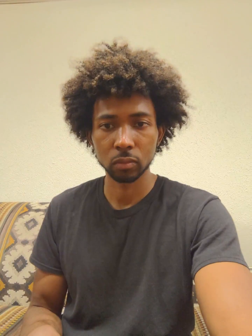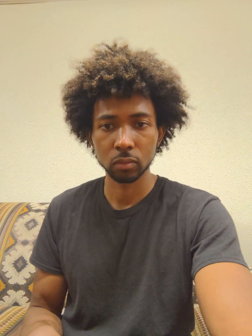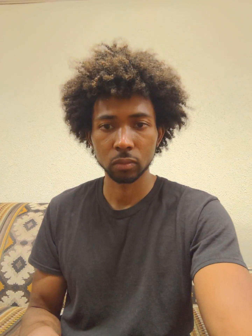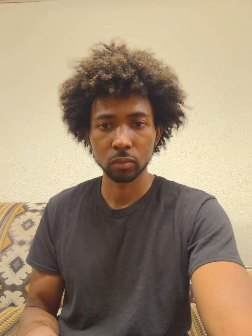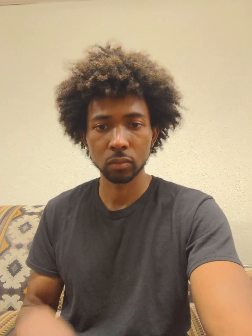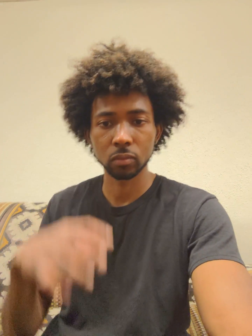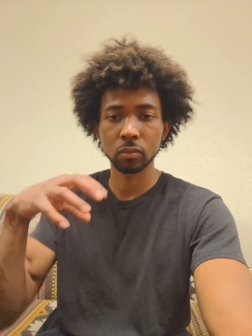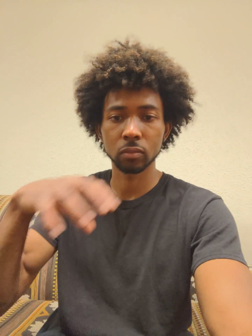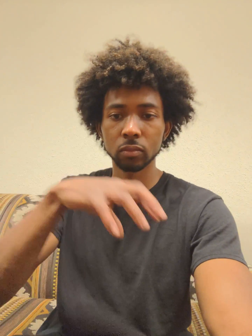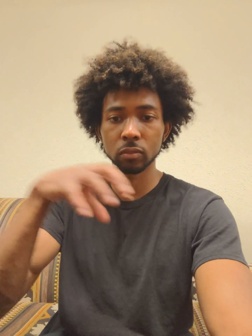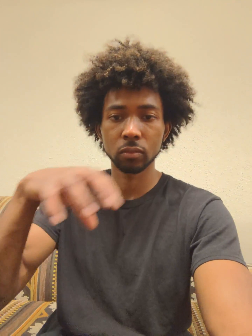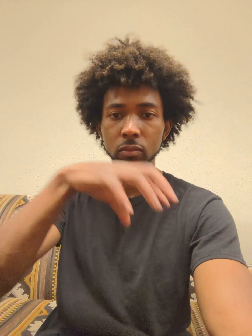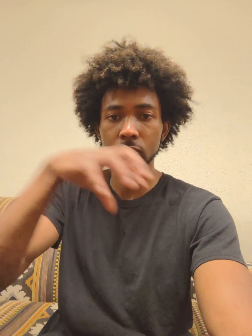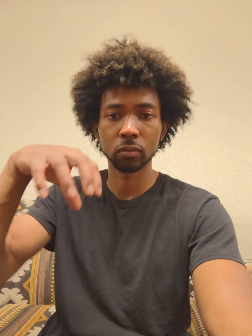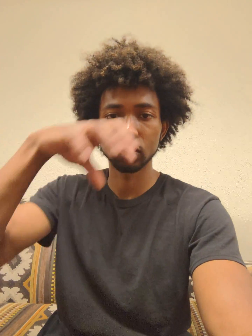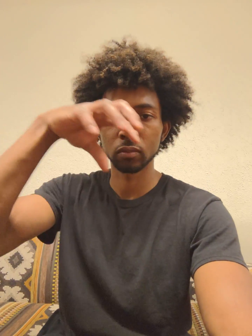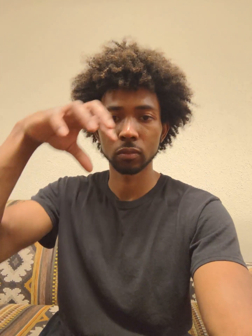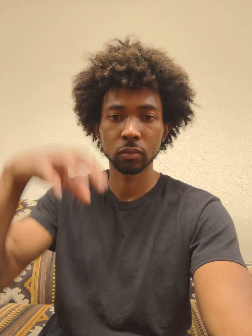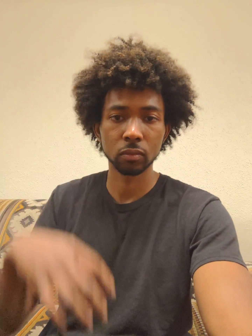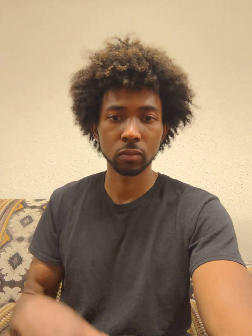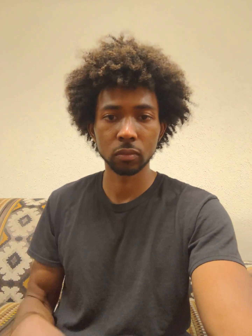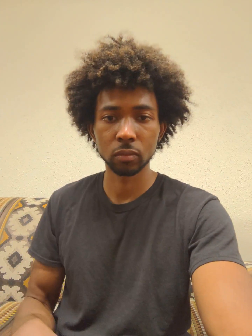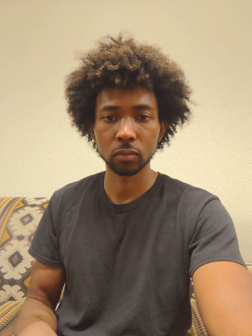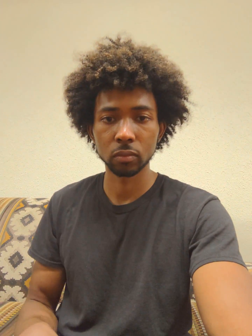block